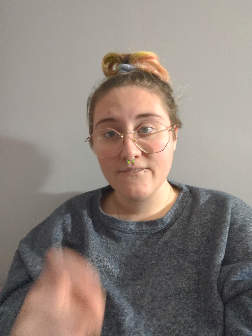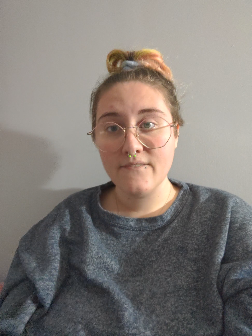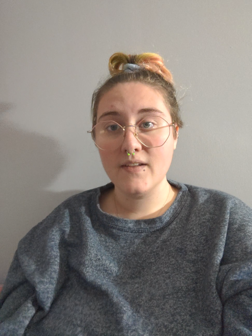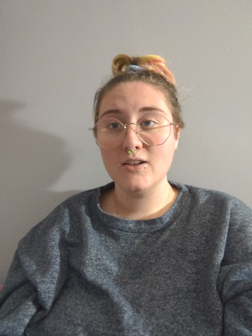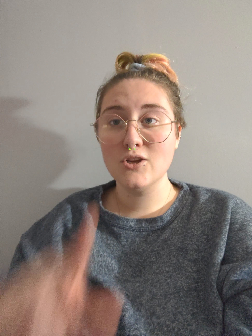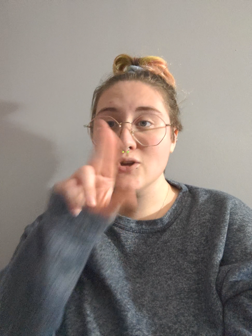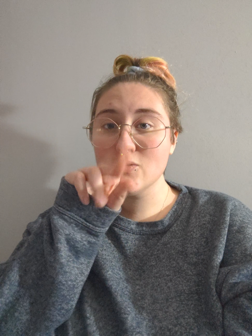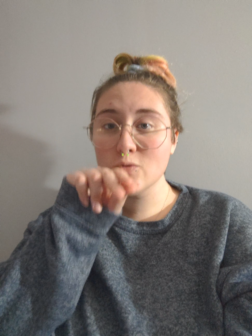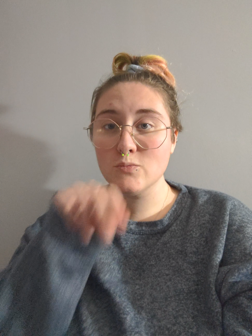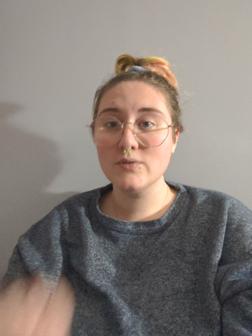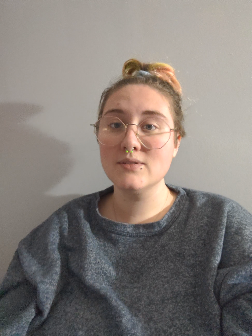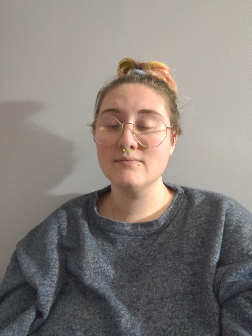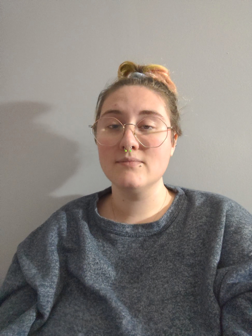goose